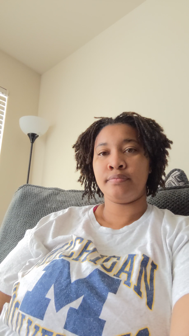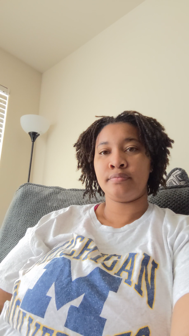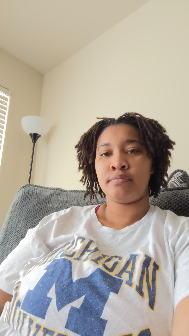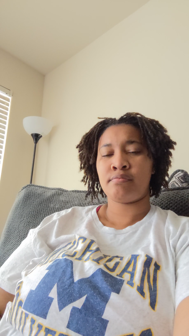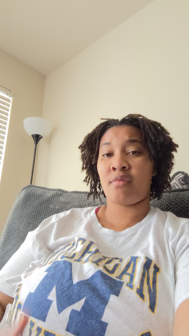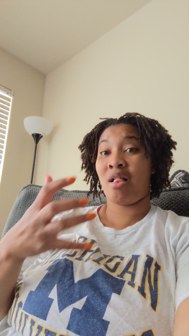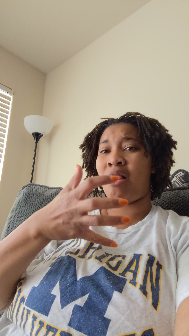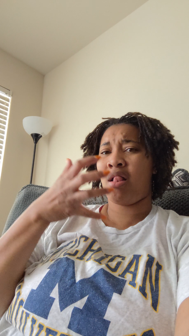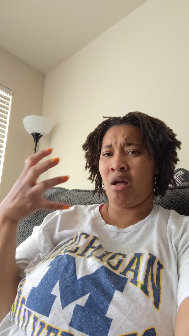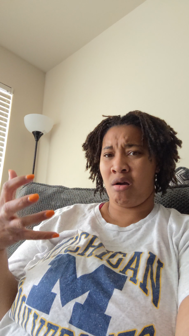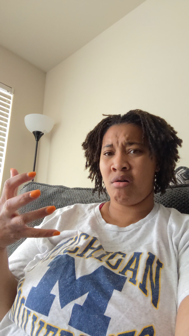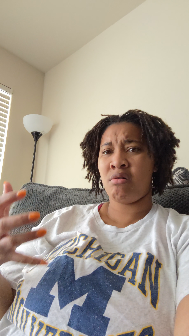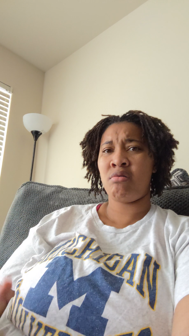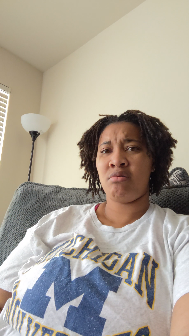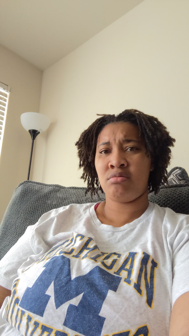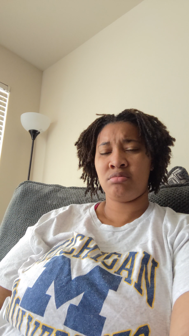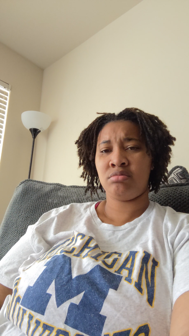a lot